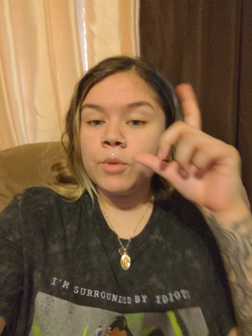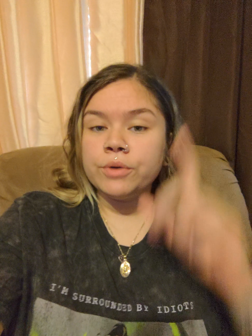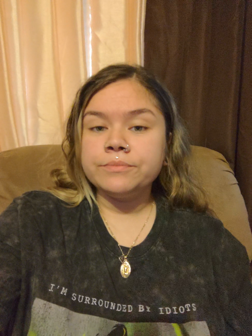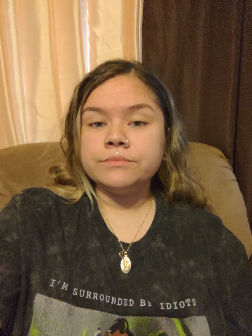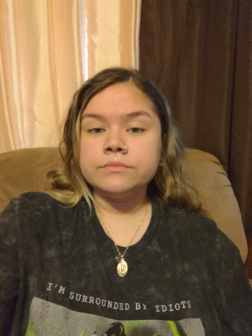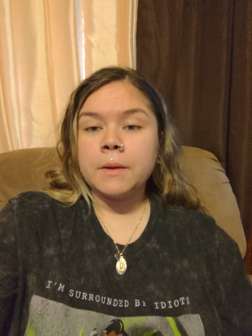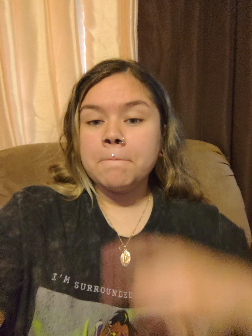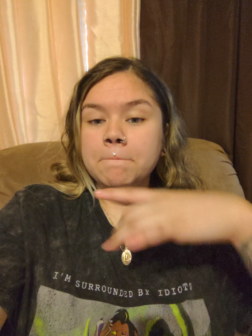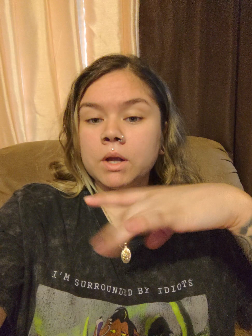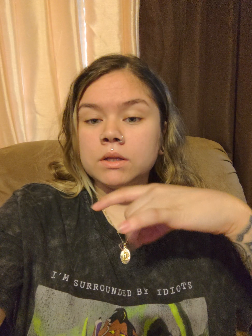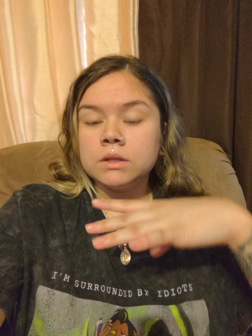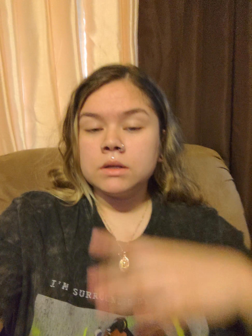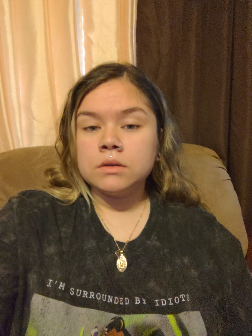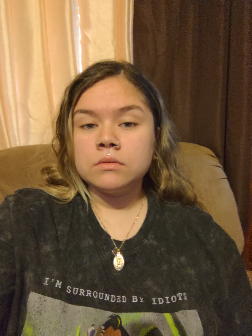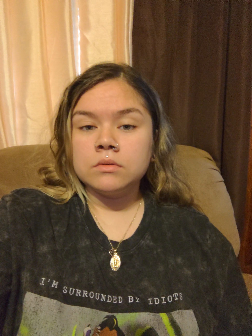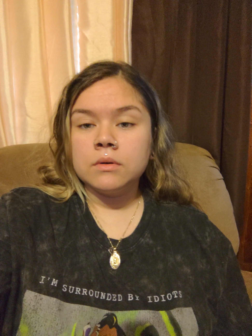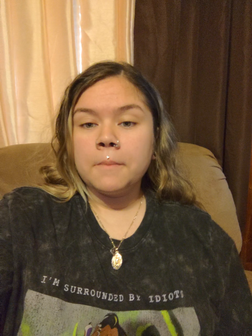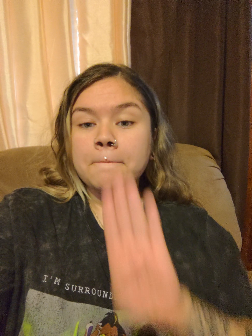pumpkin